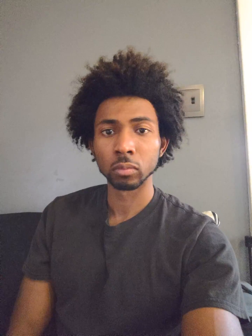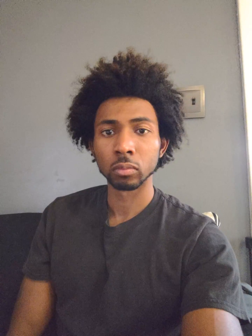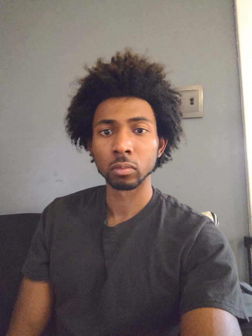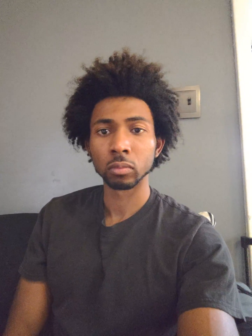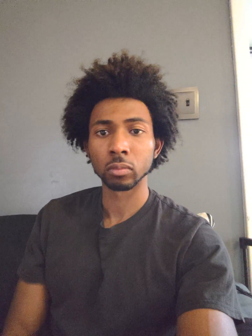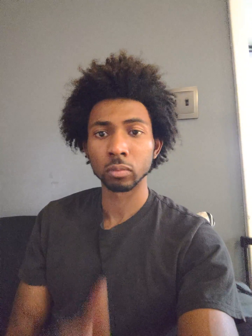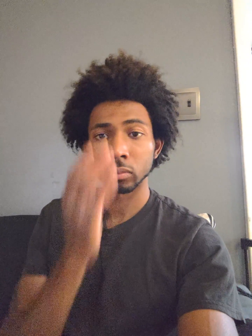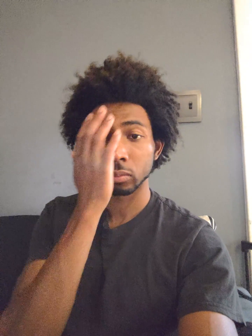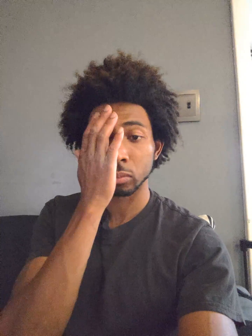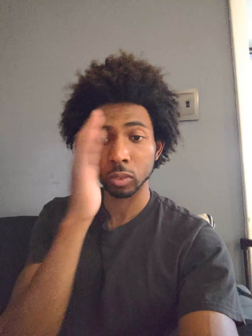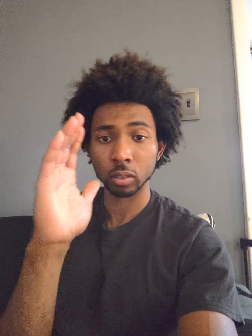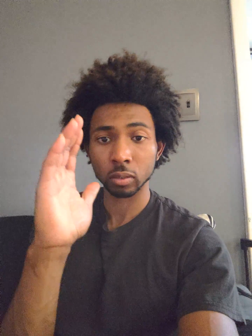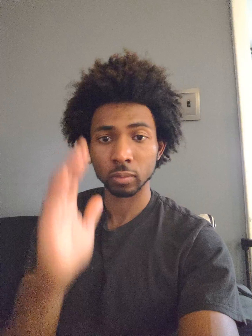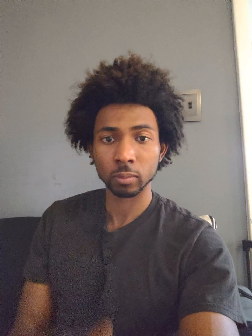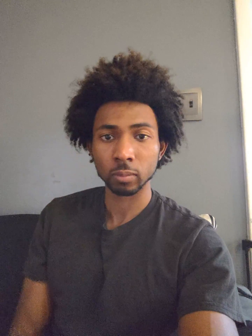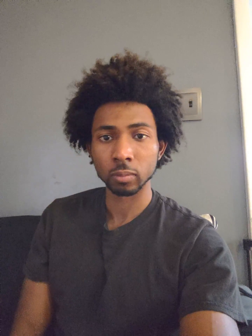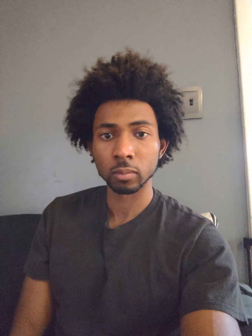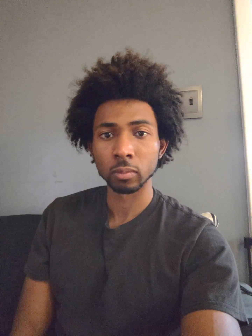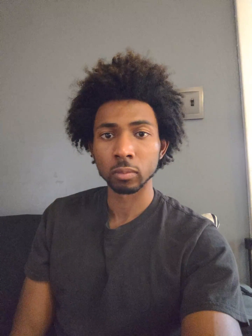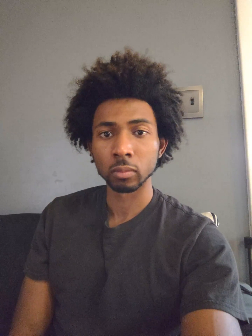peekaboo